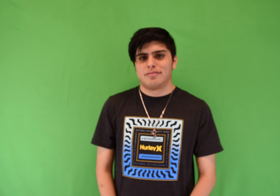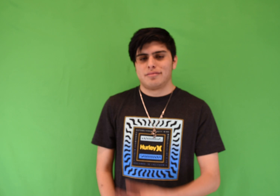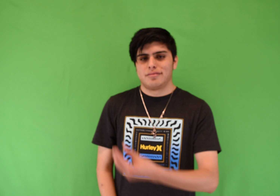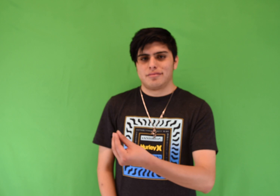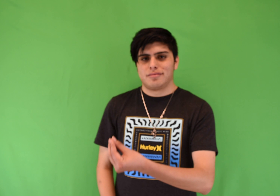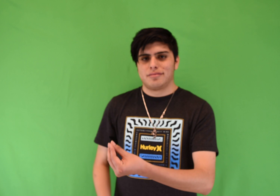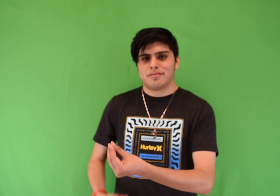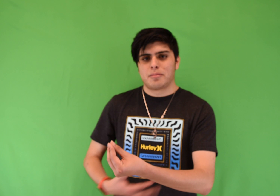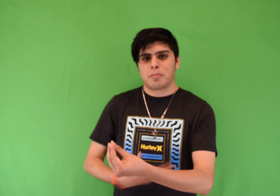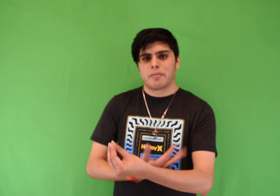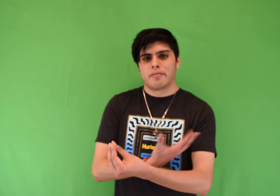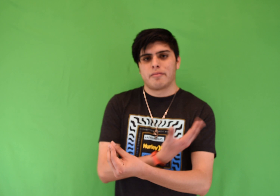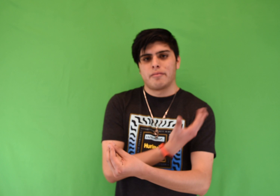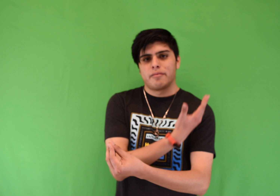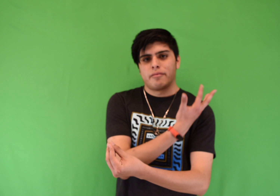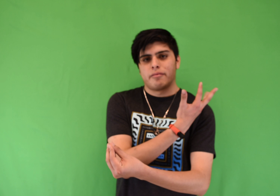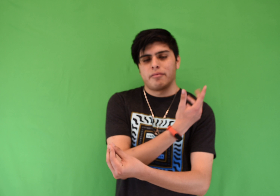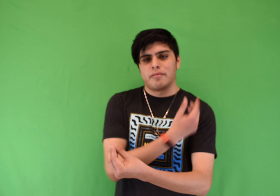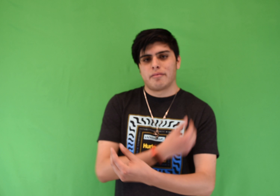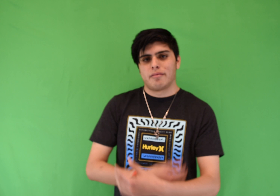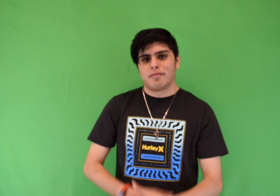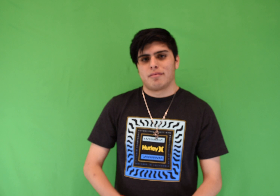deslizar en cuerpo